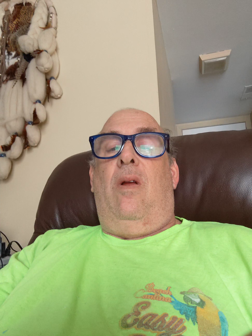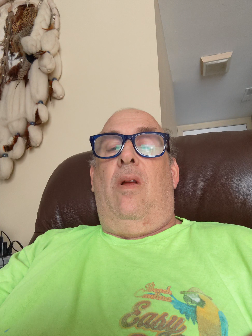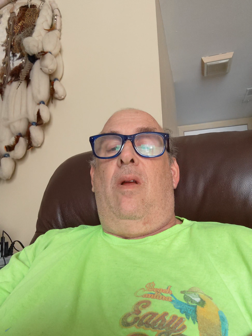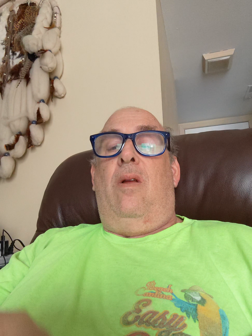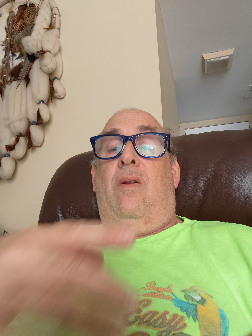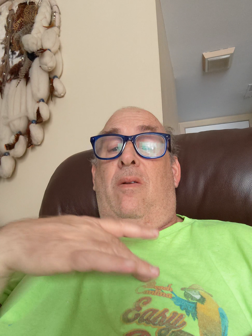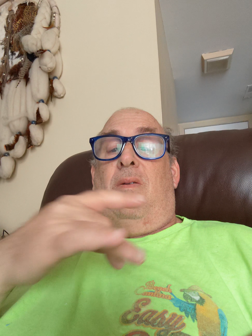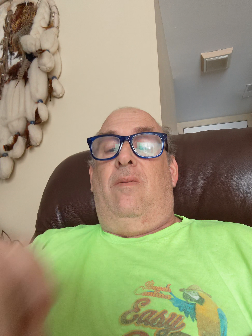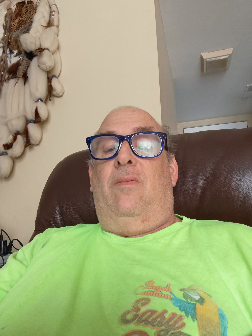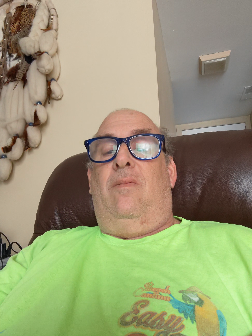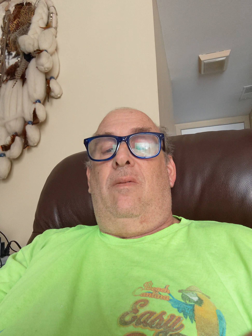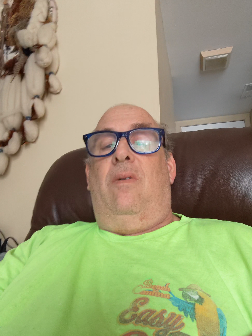like